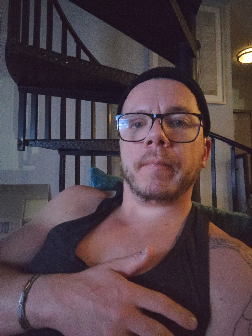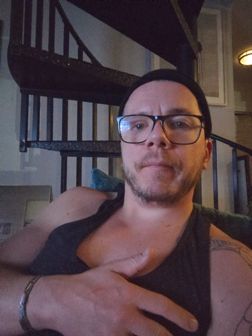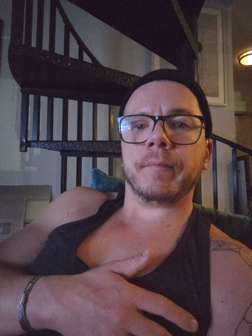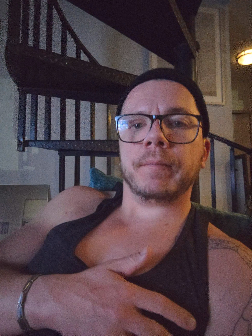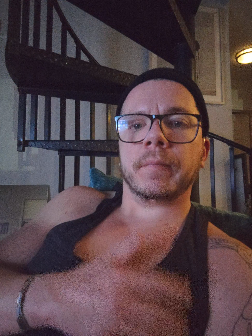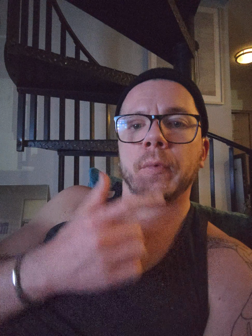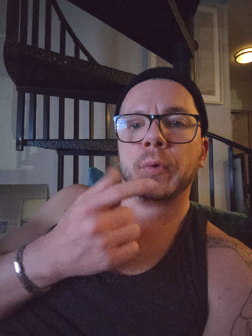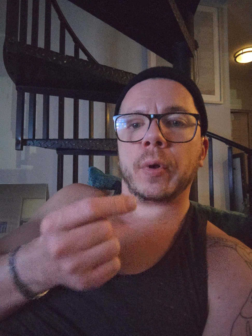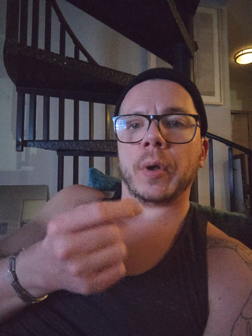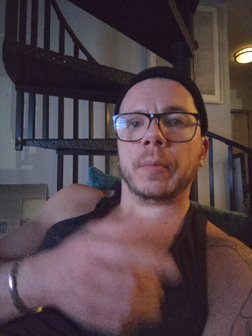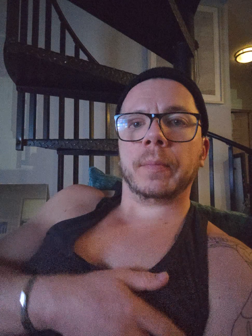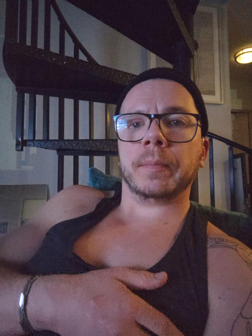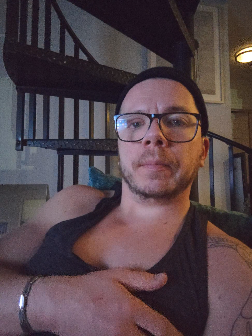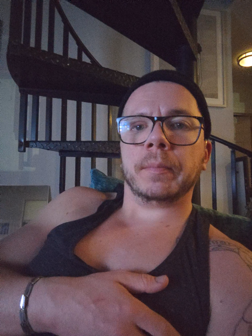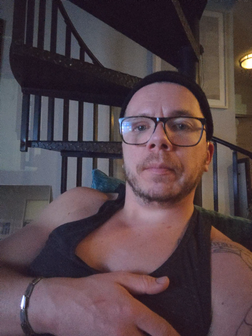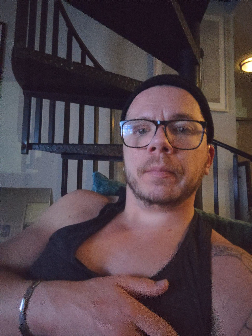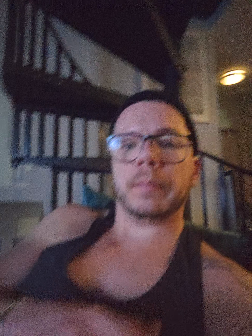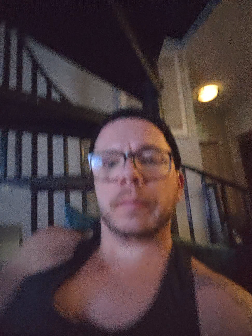go